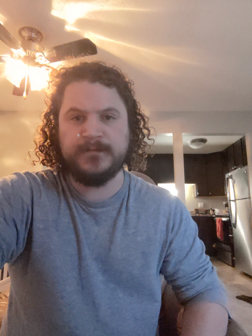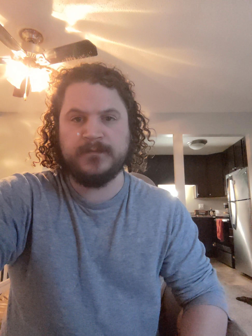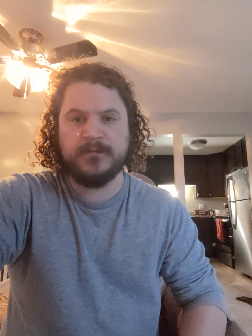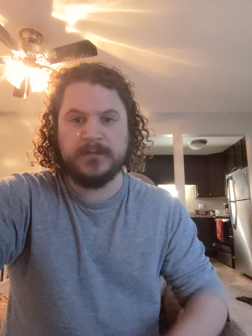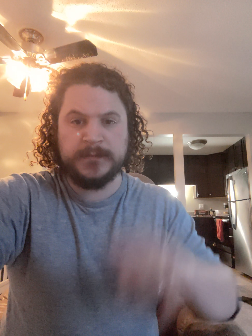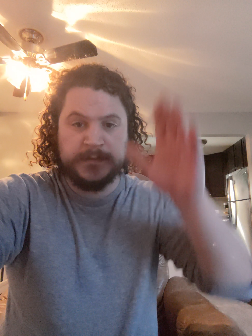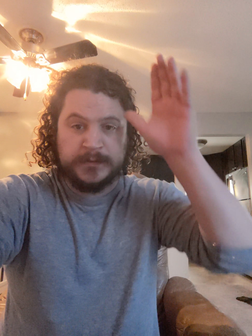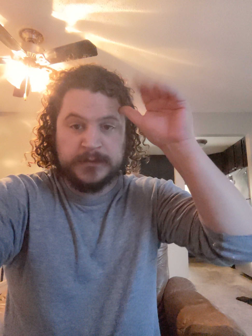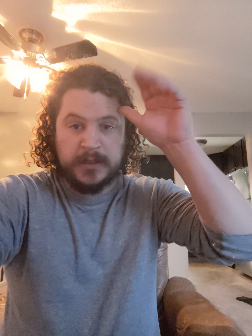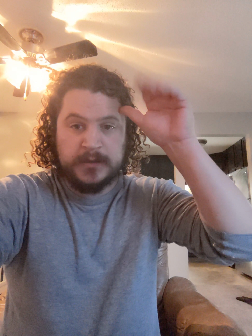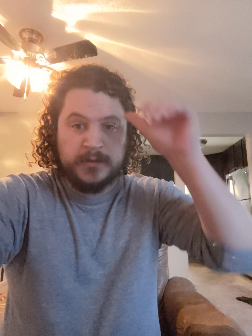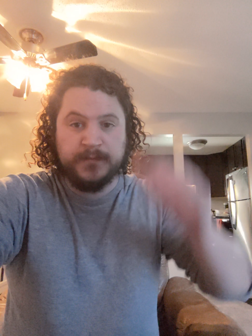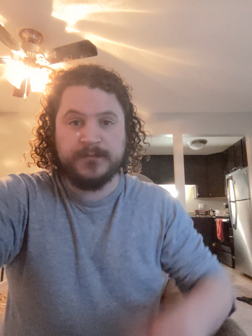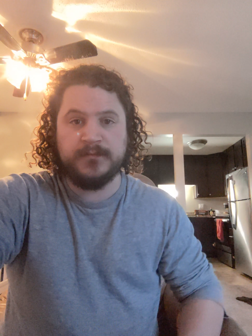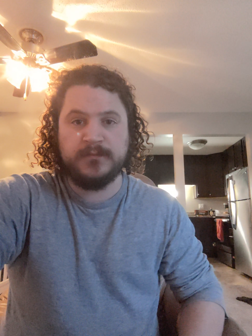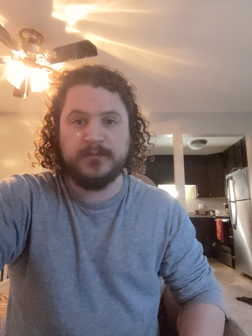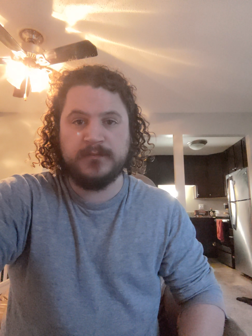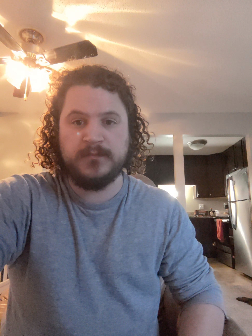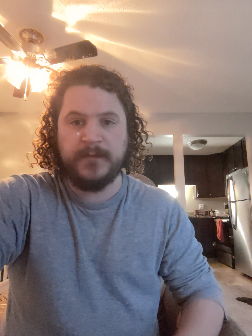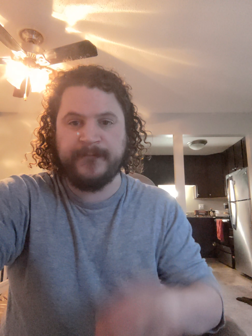donkey